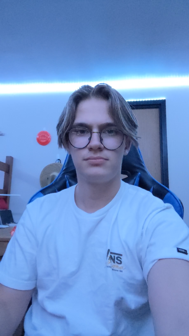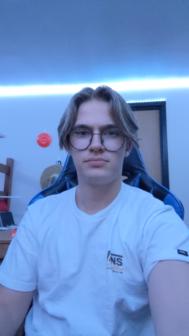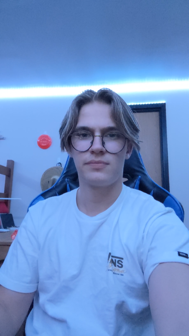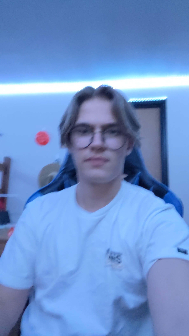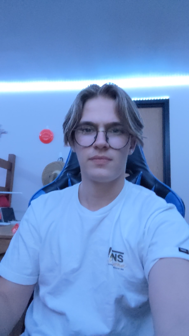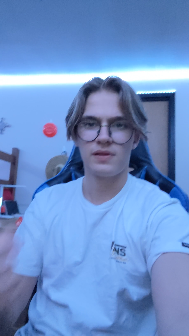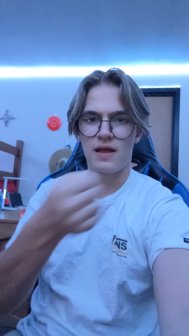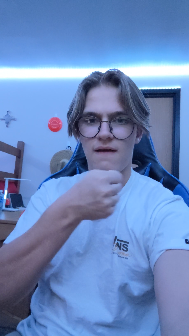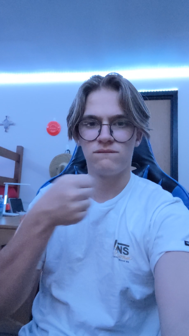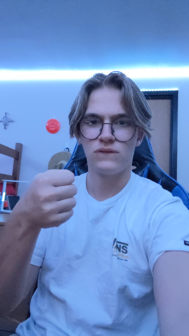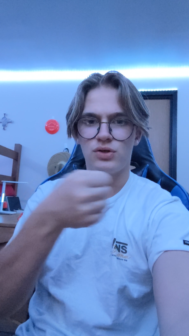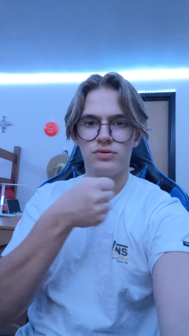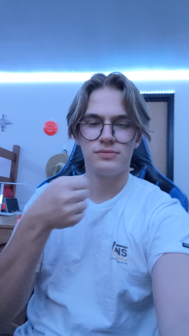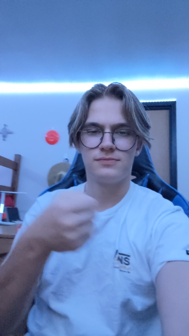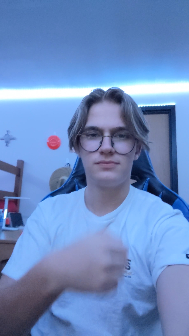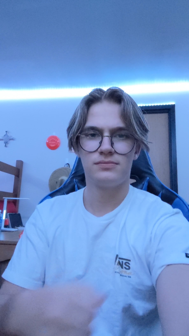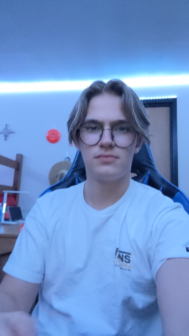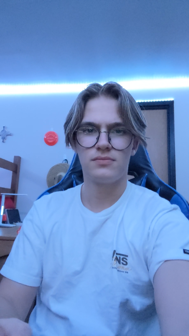coffee